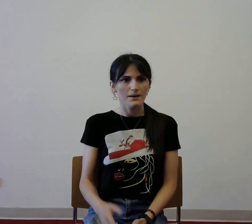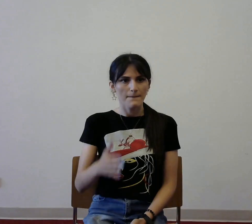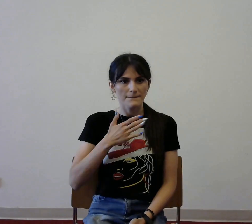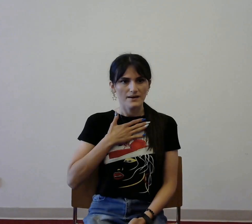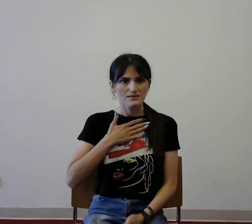mən